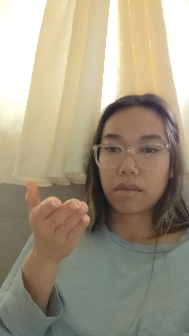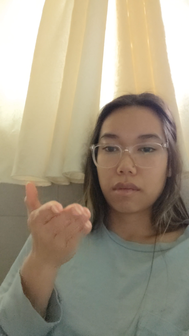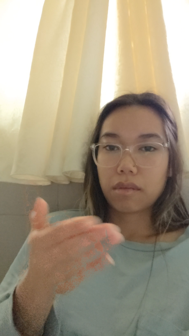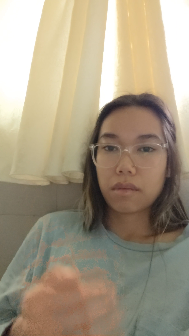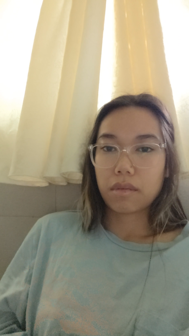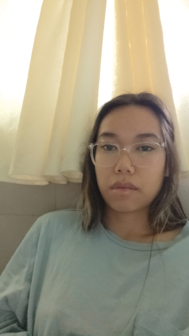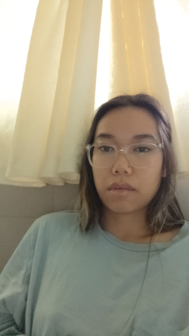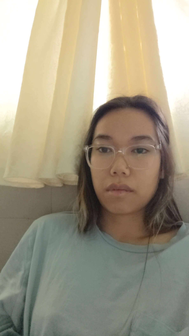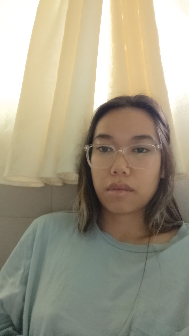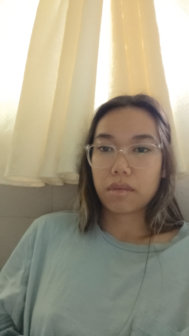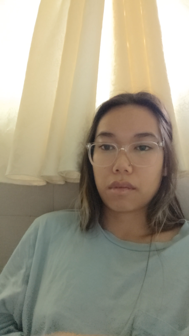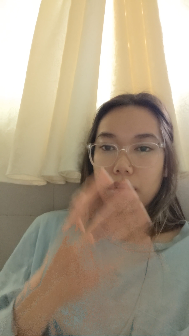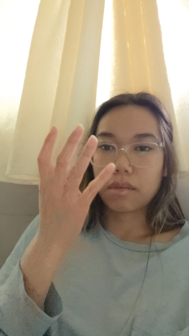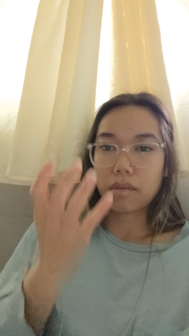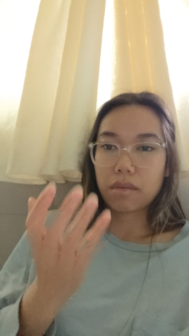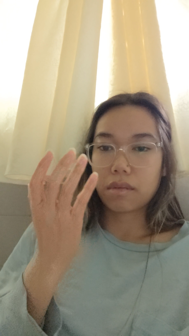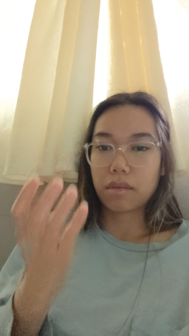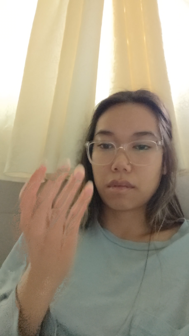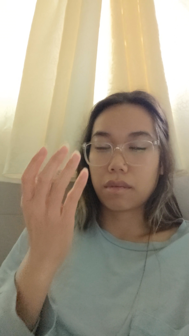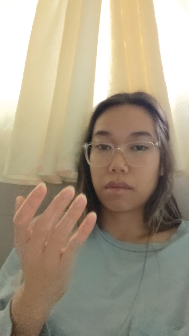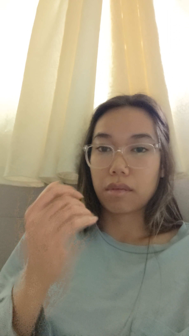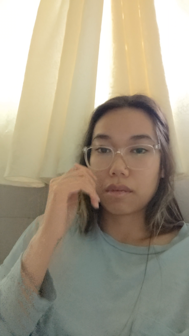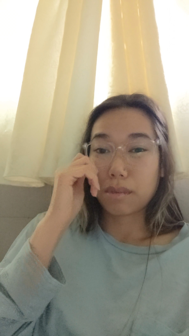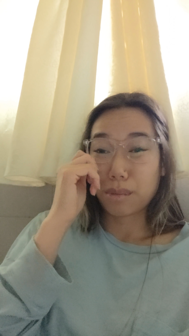heavy